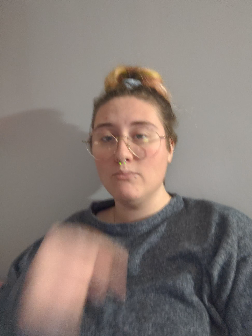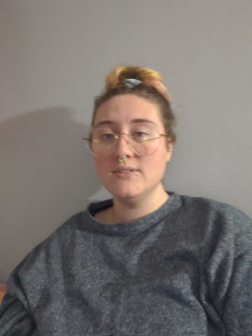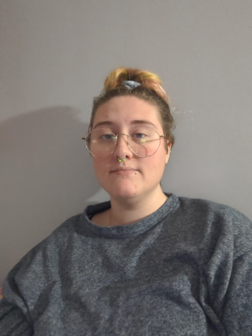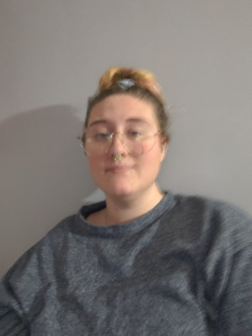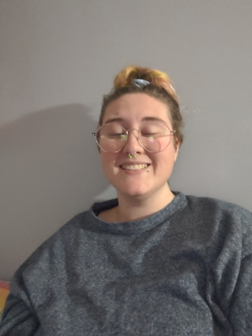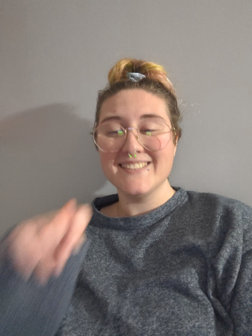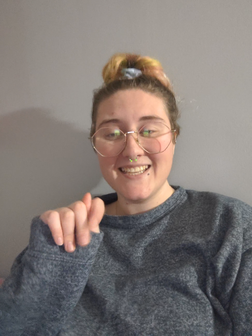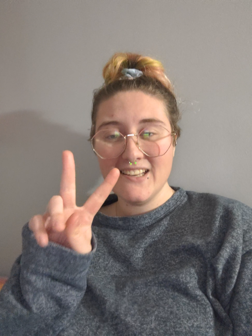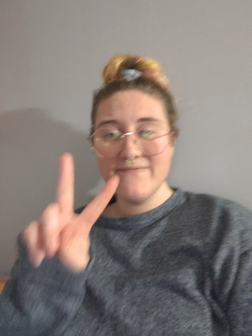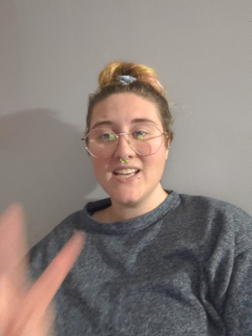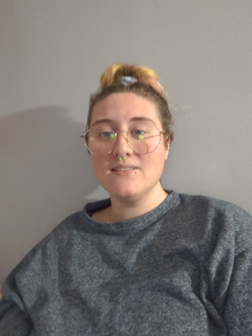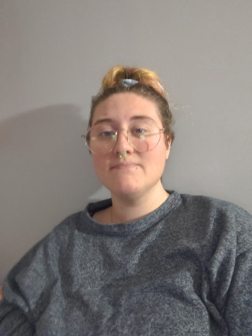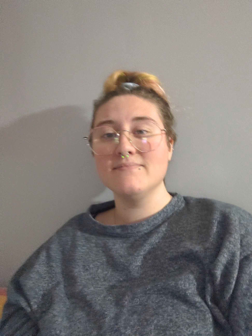TV